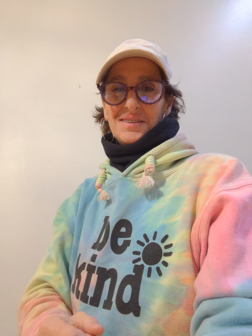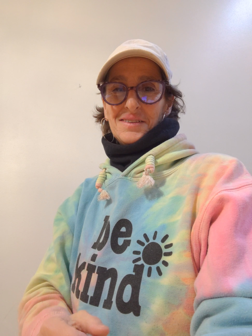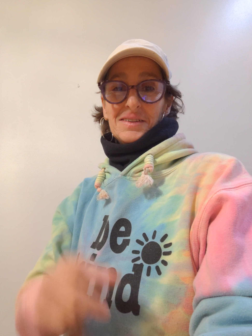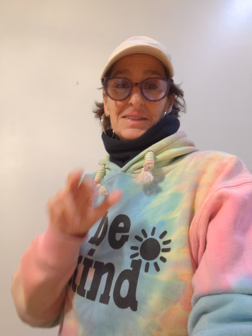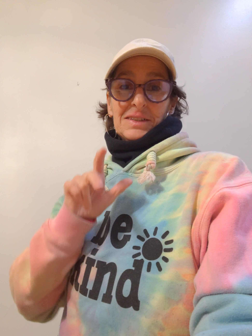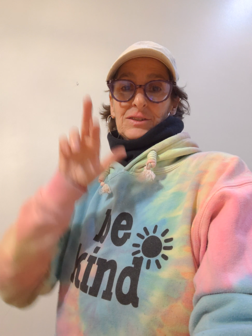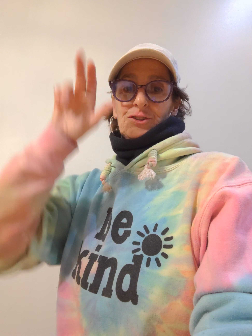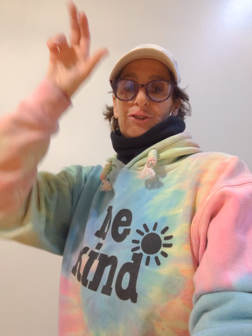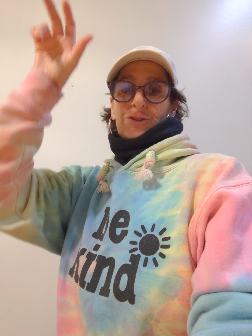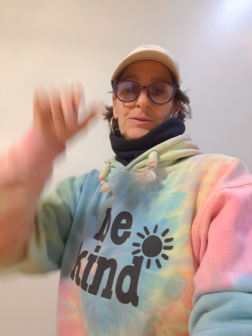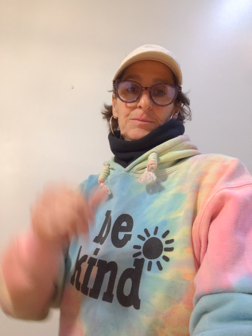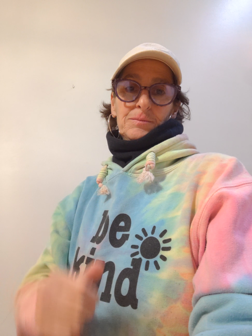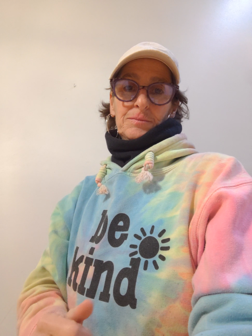stairs